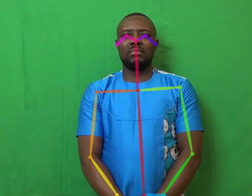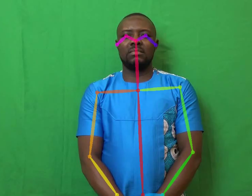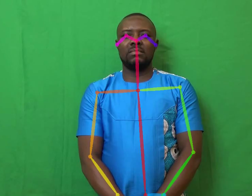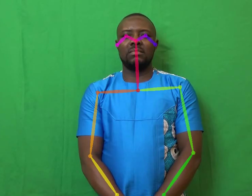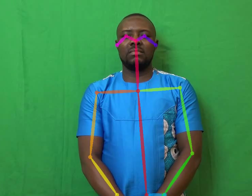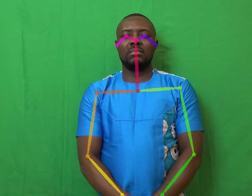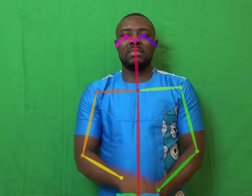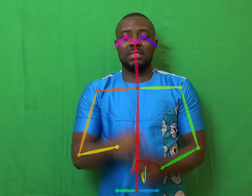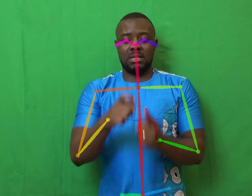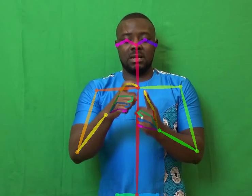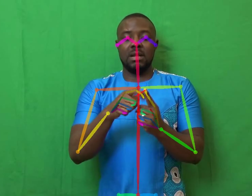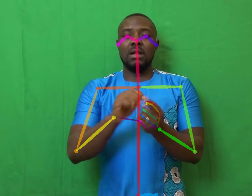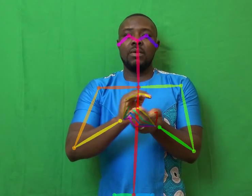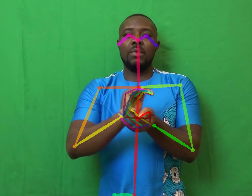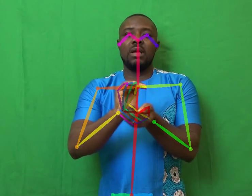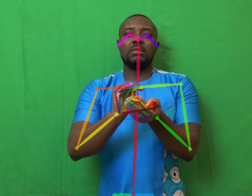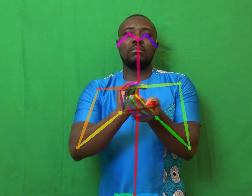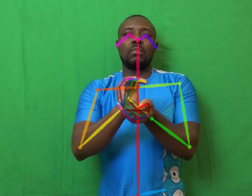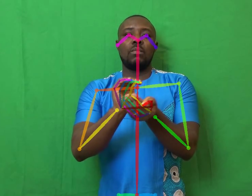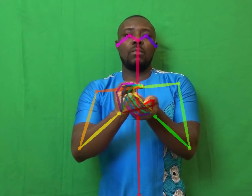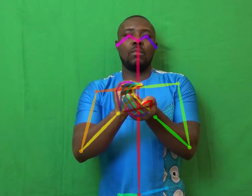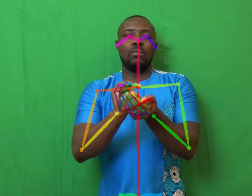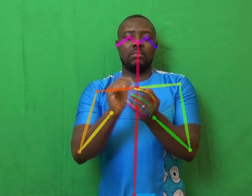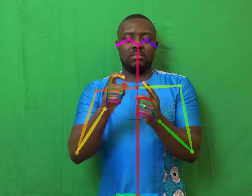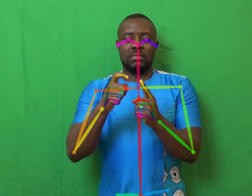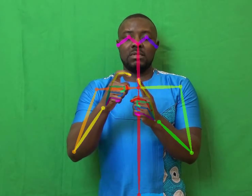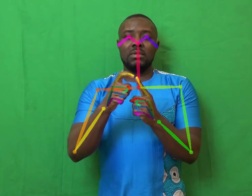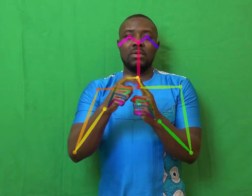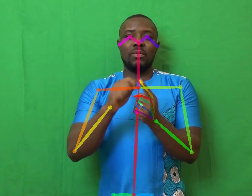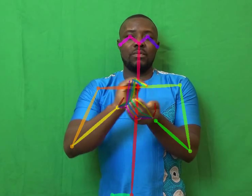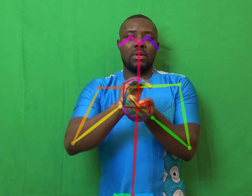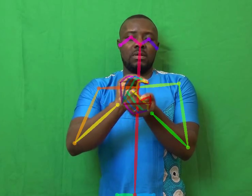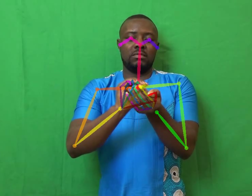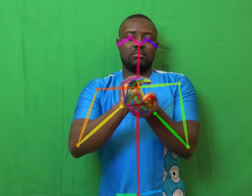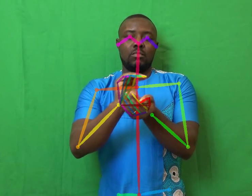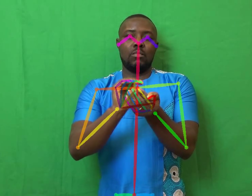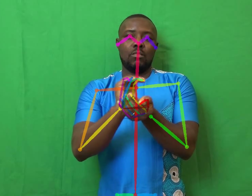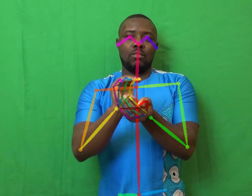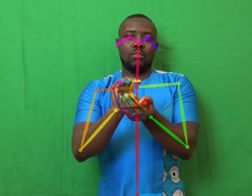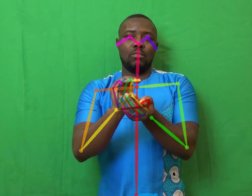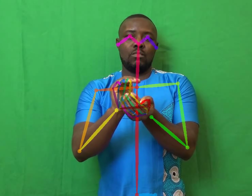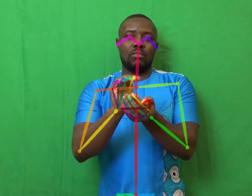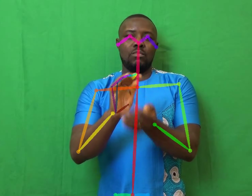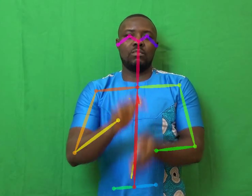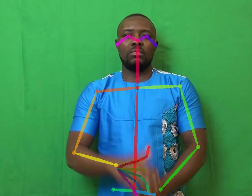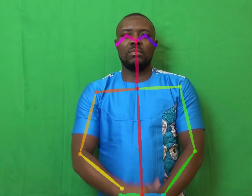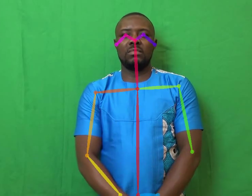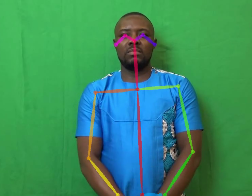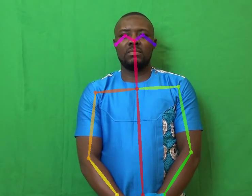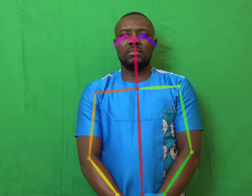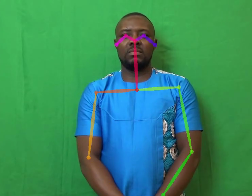rice ball